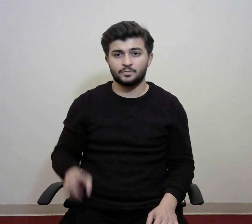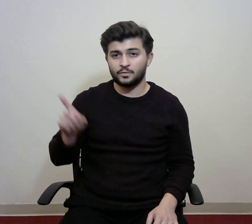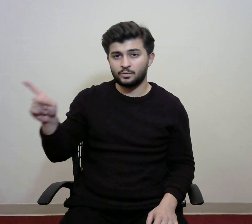onun